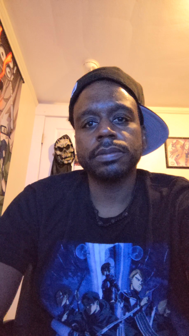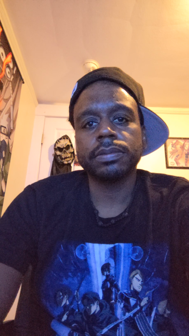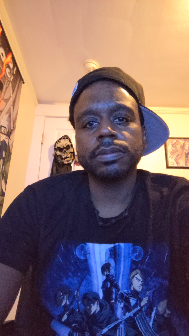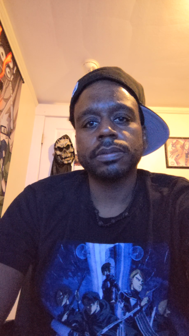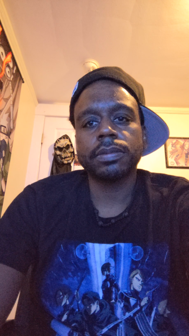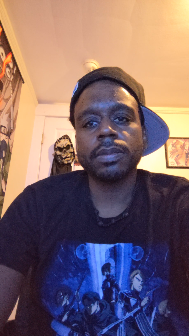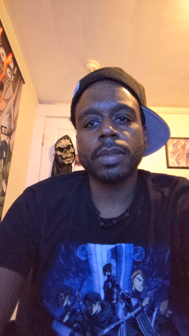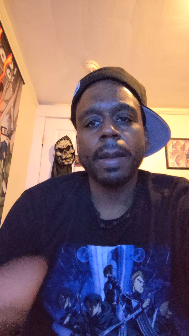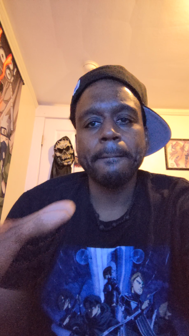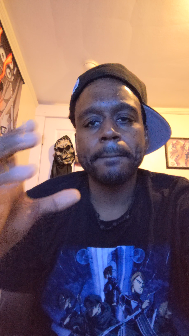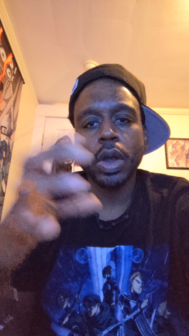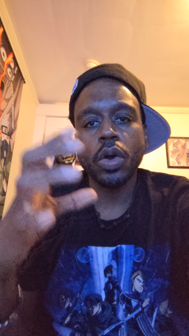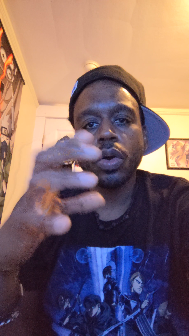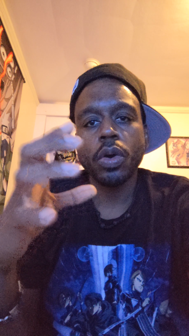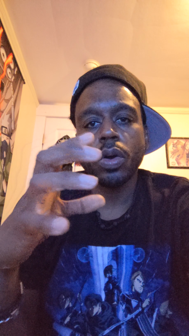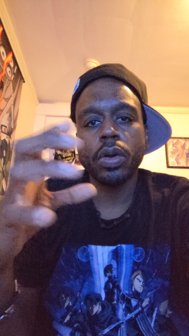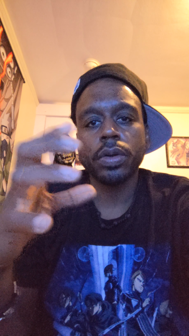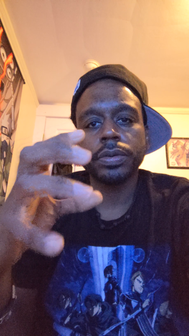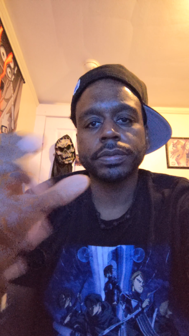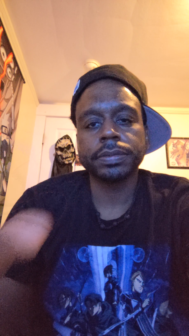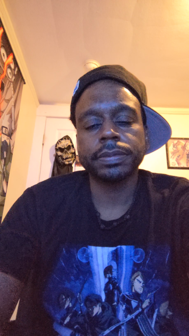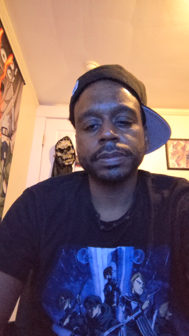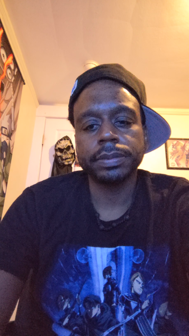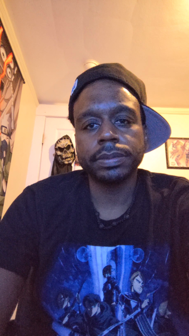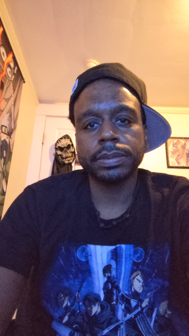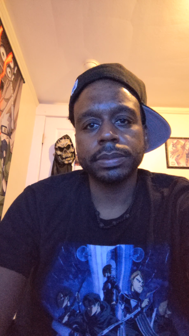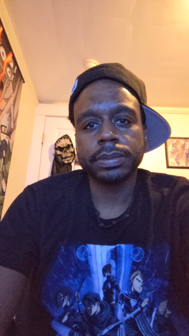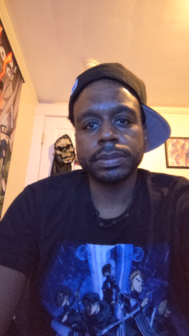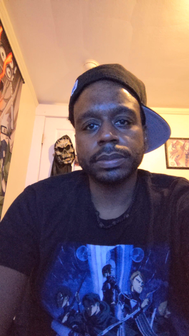ball